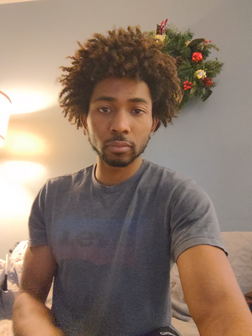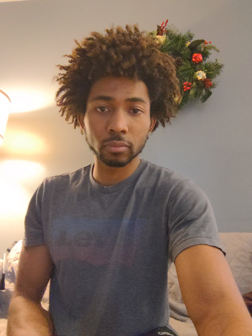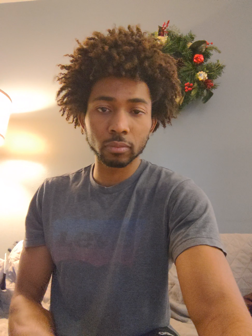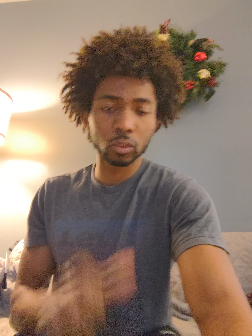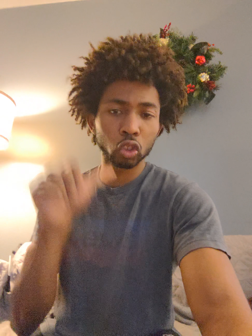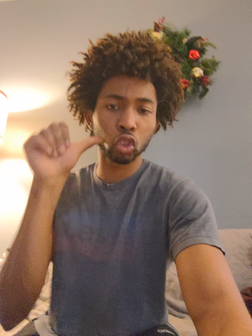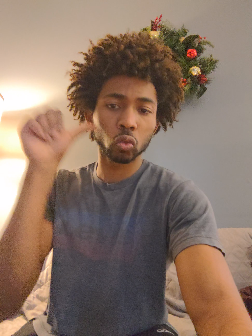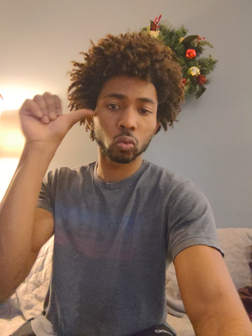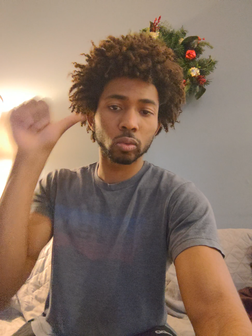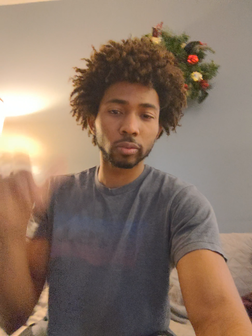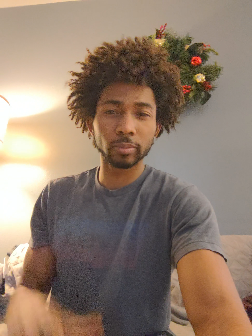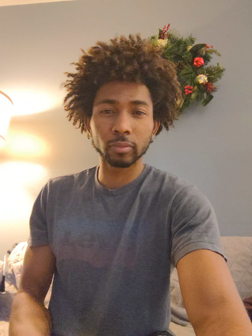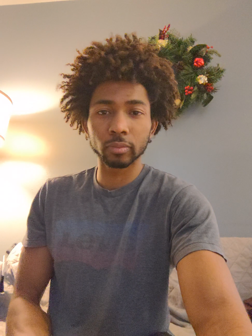yesterday